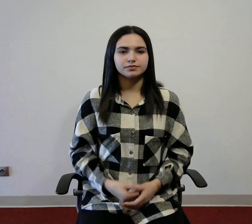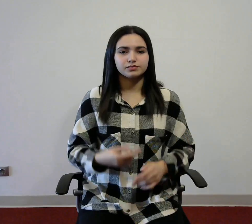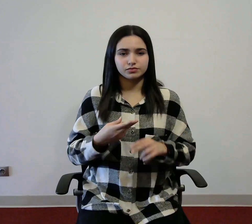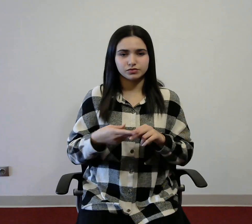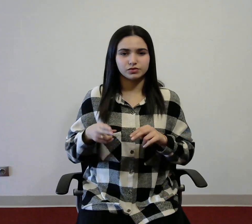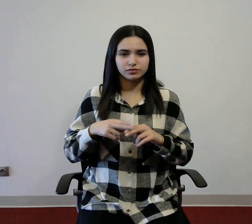bu